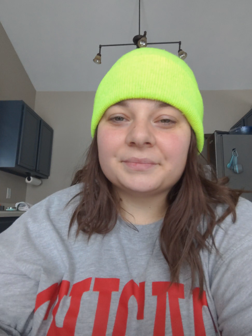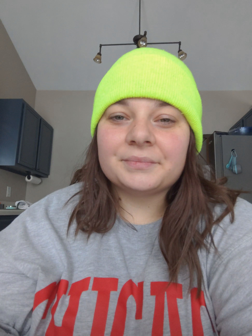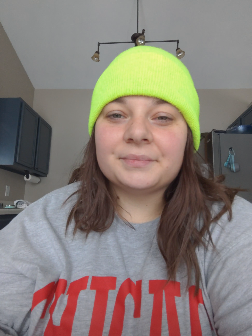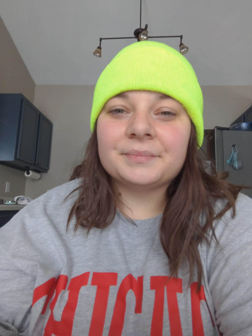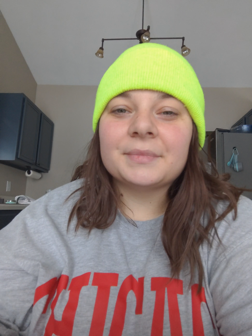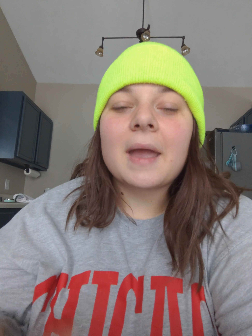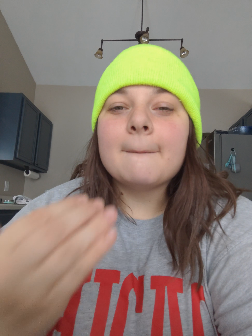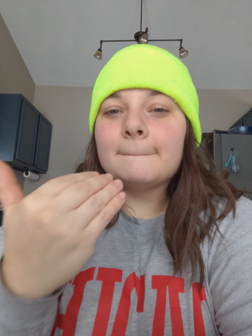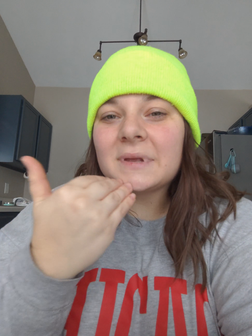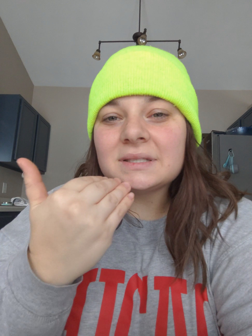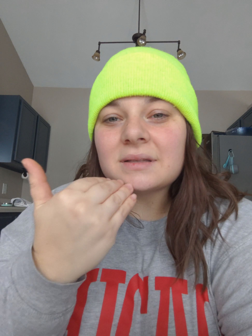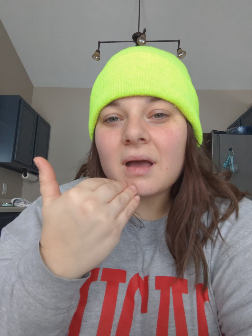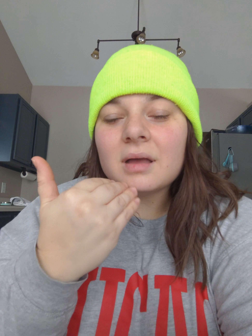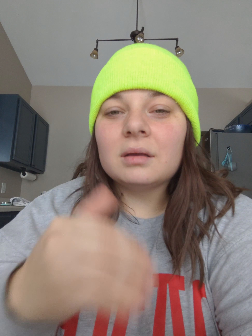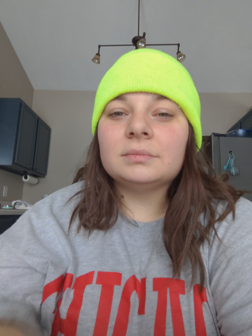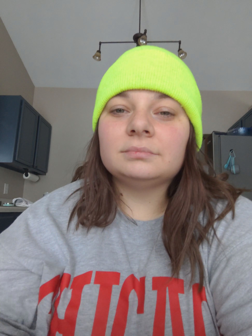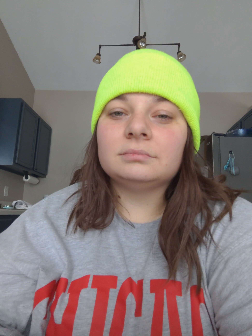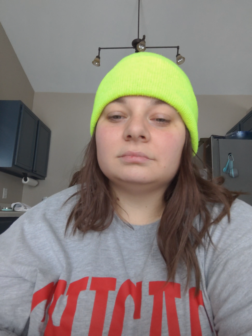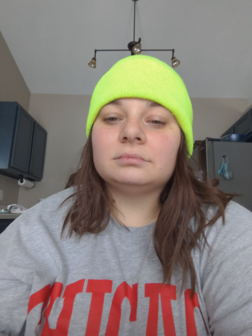pizza